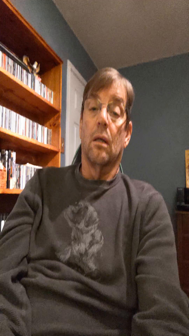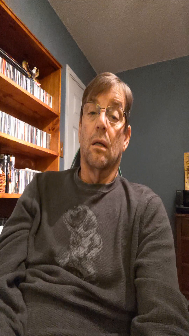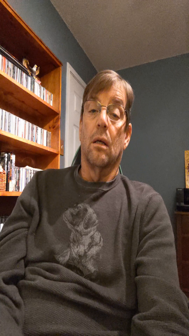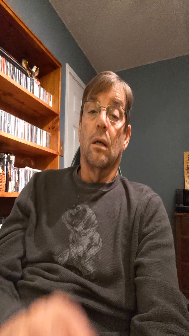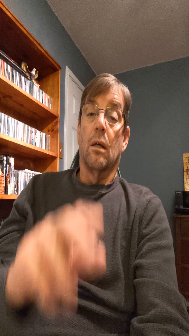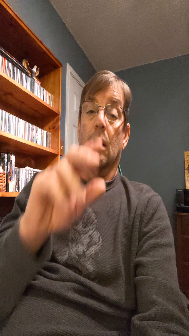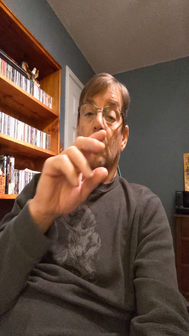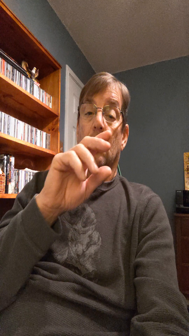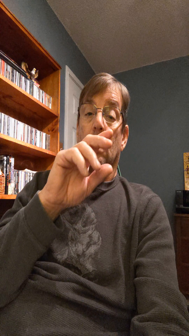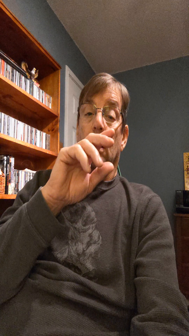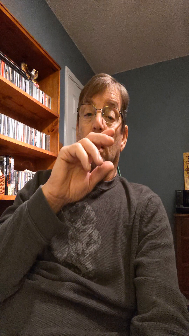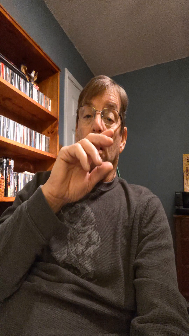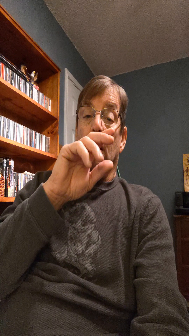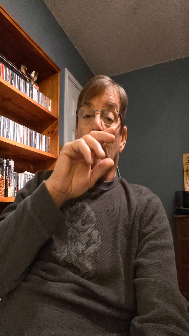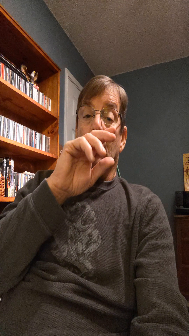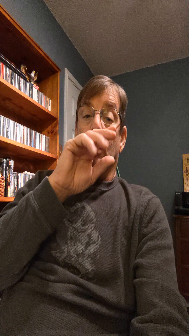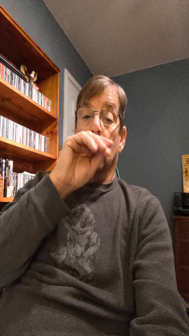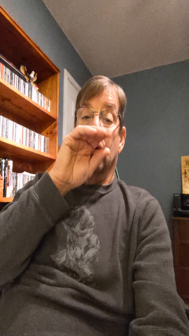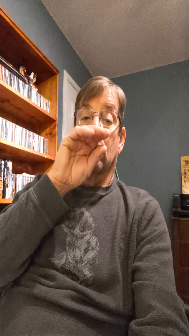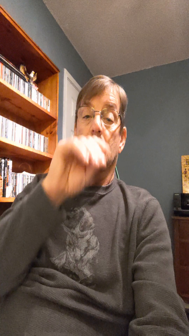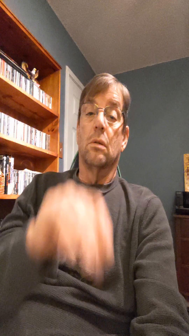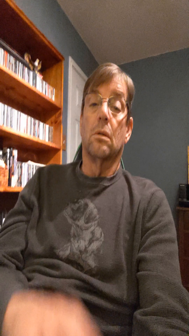goose